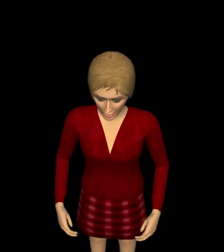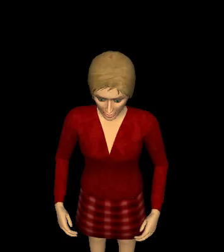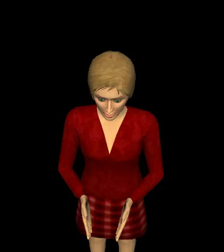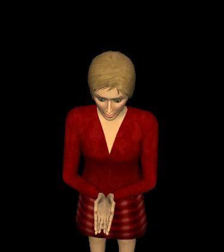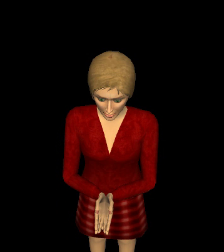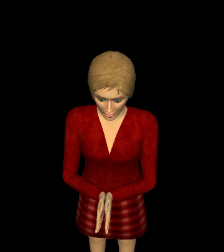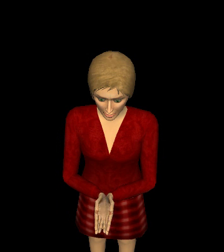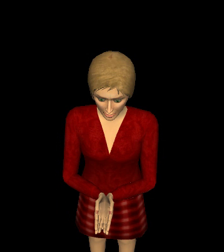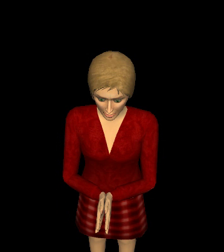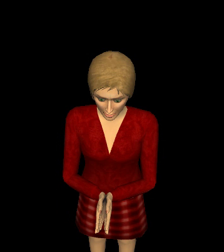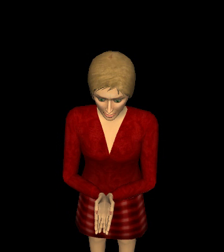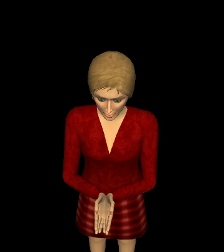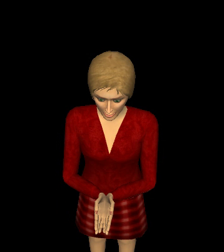كتاب